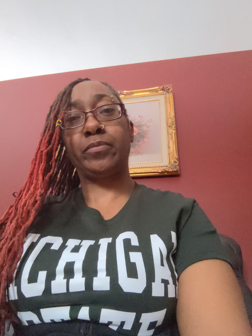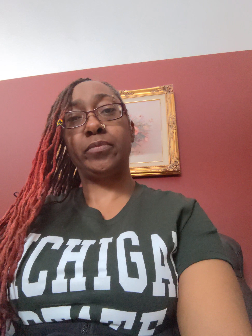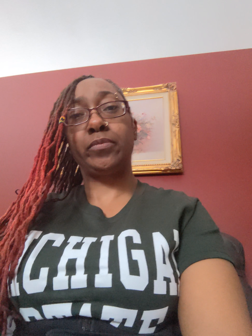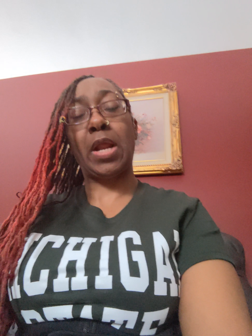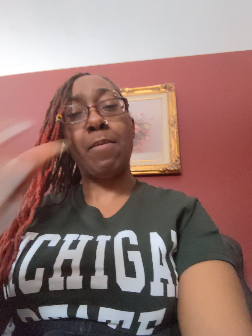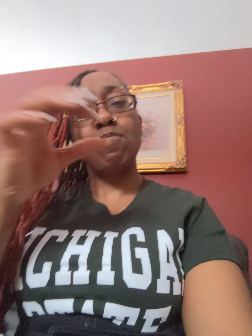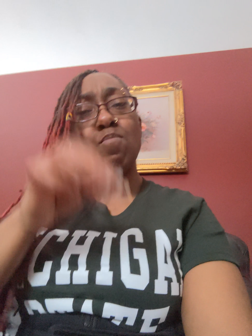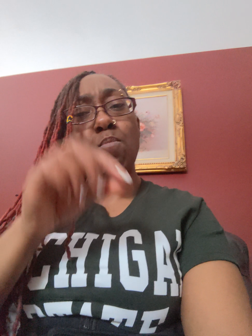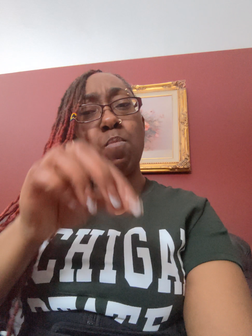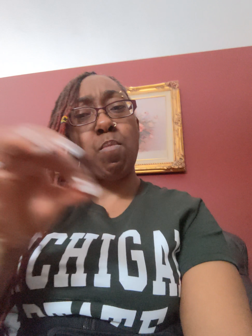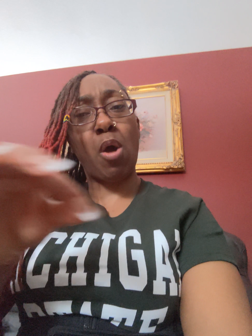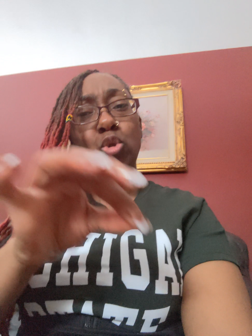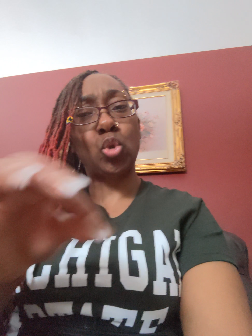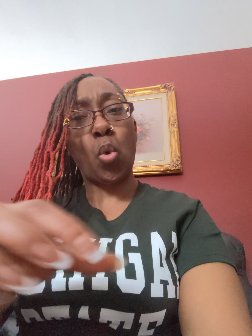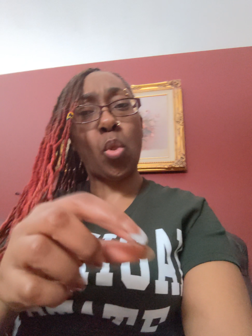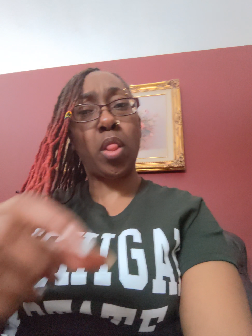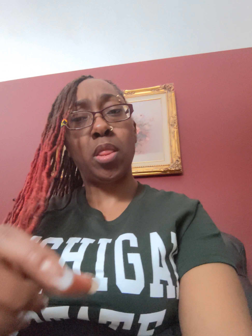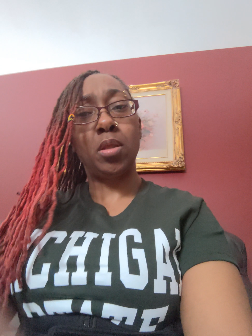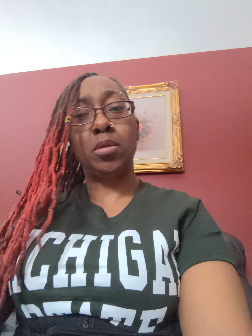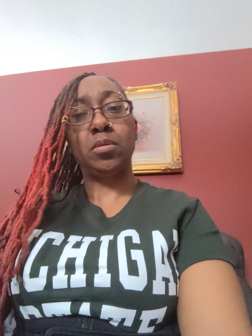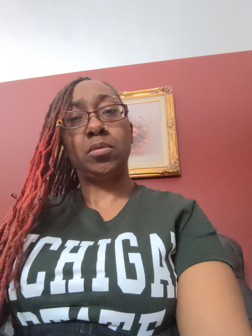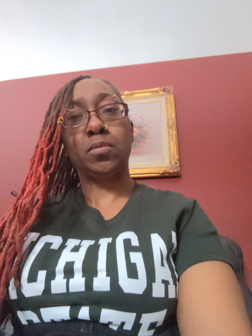puzzle